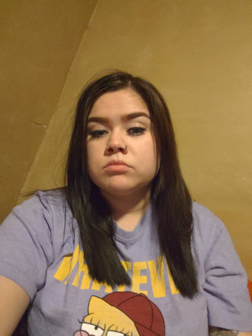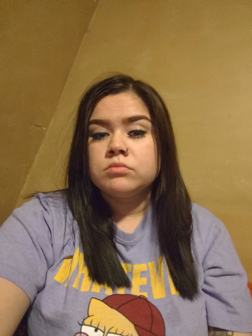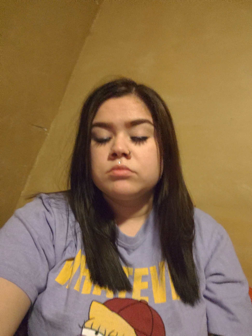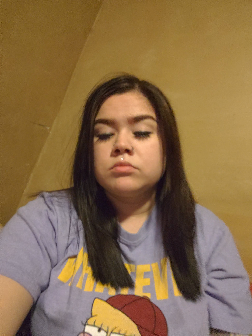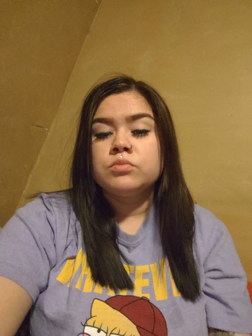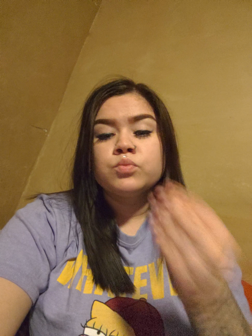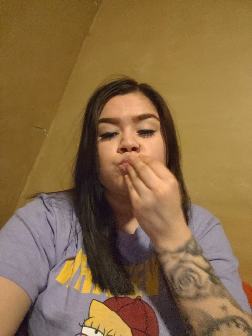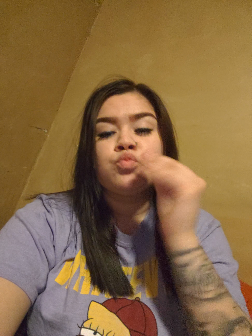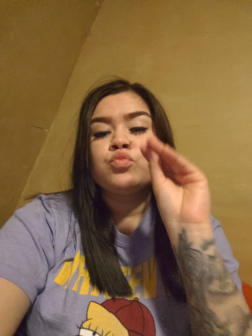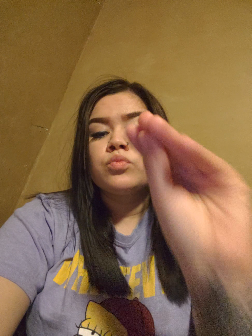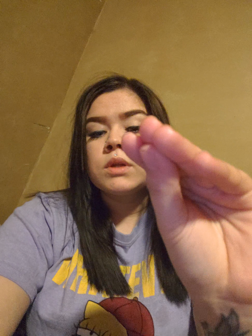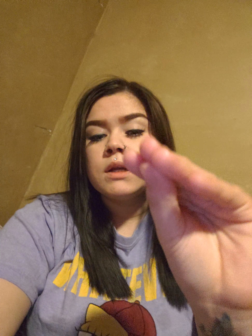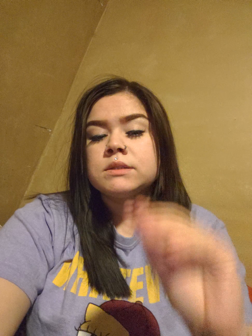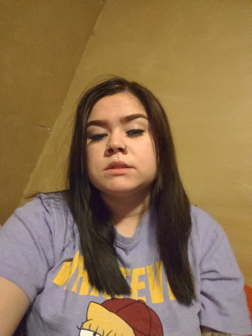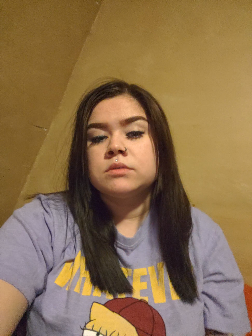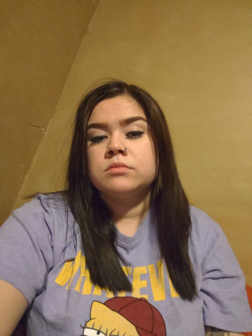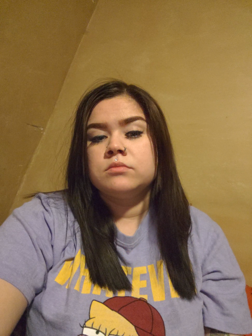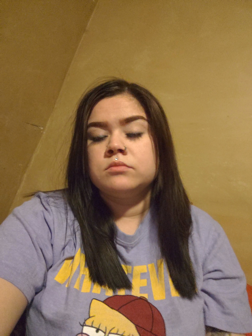kiss